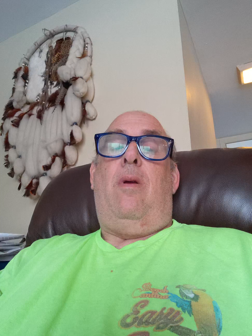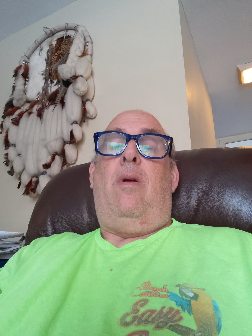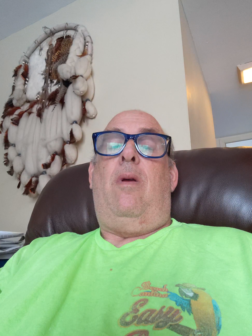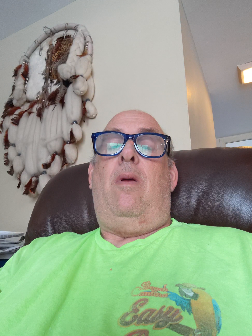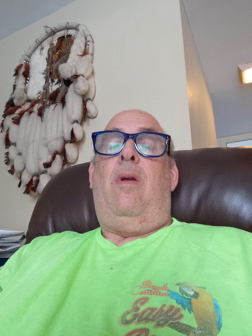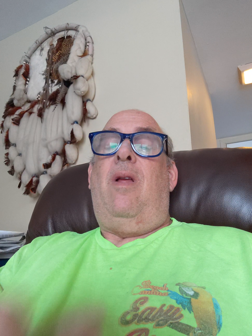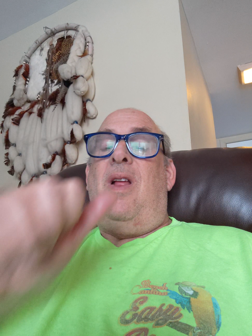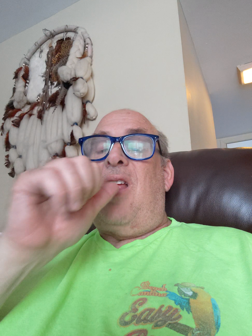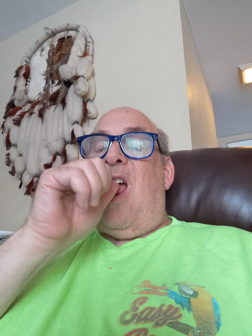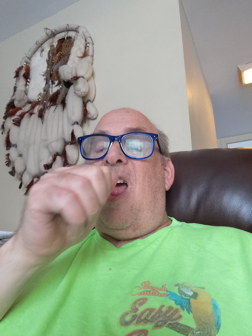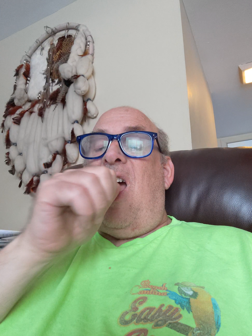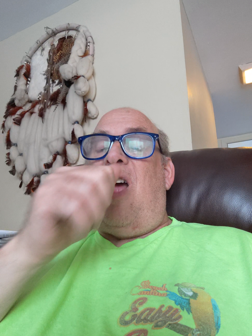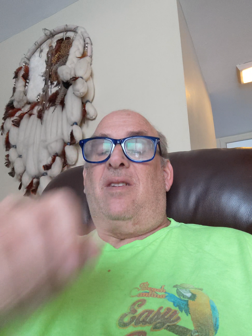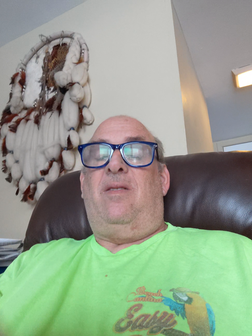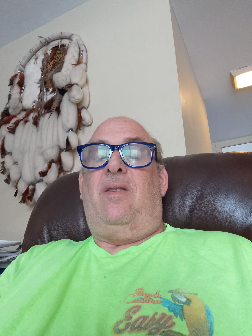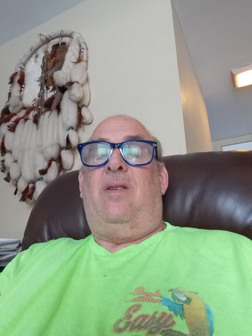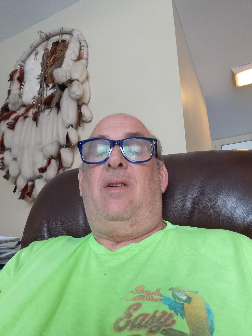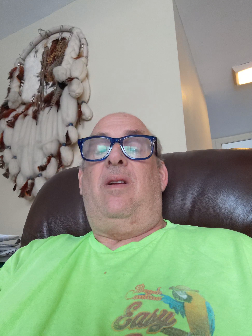nuts